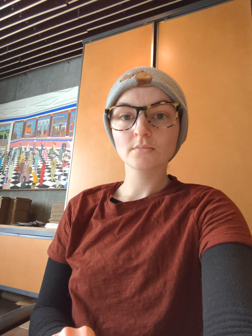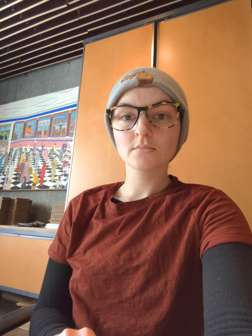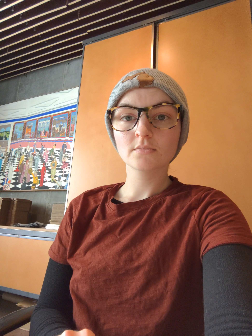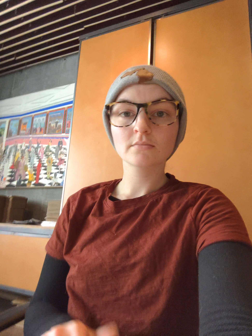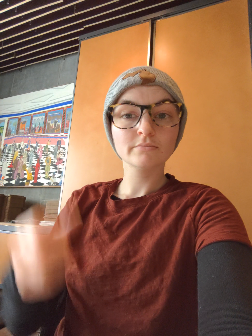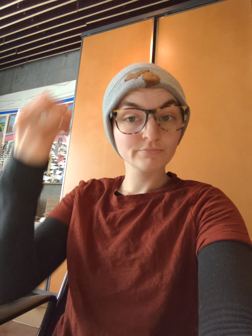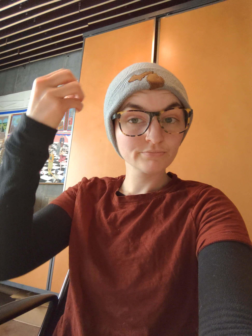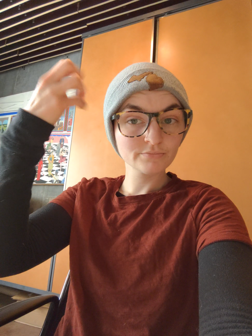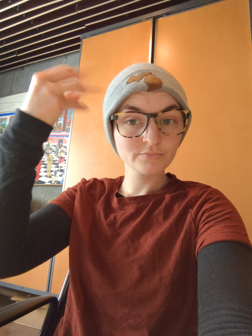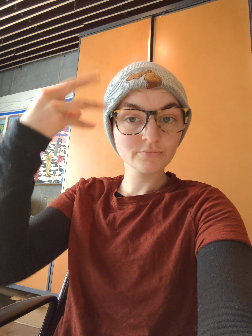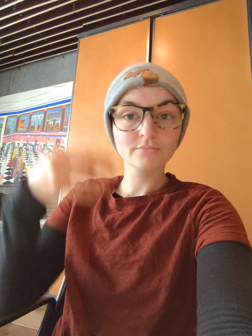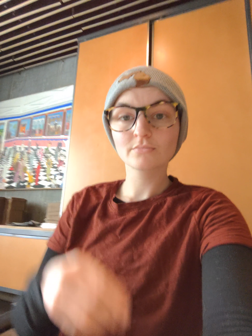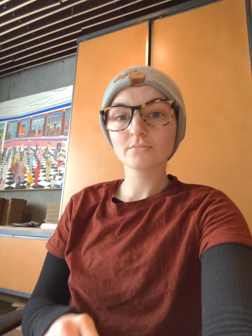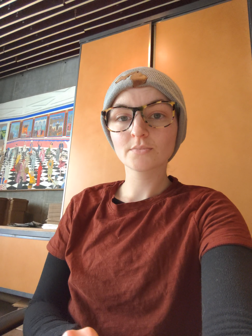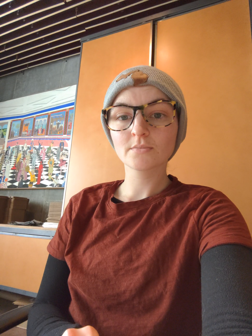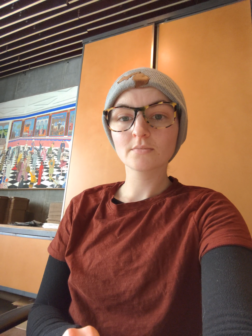shower